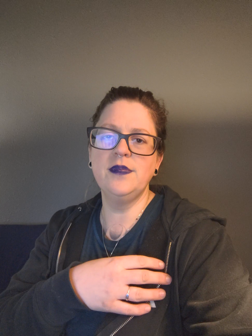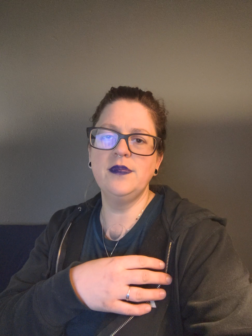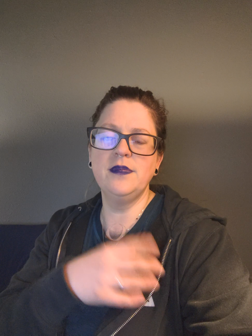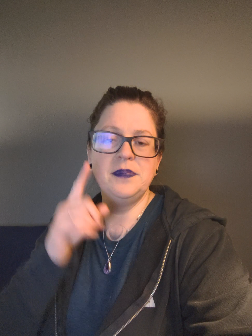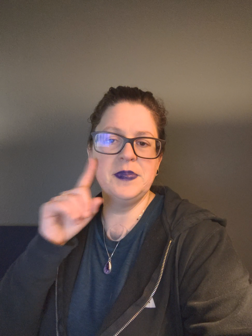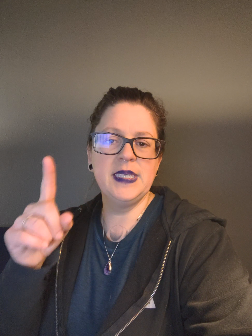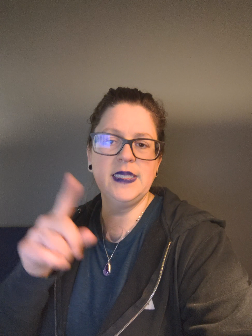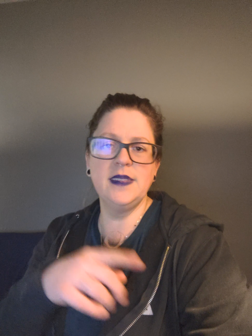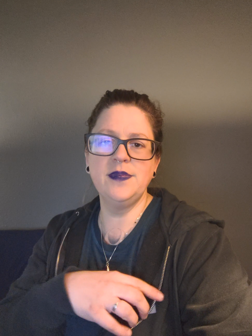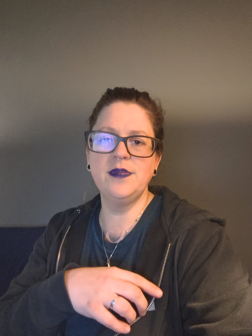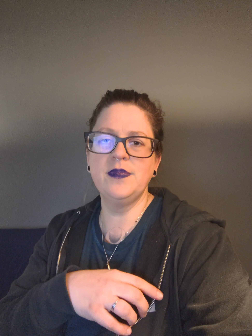penny